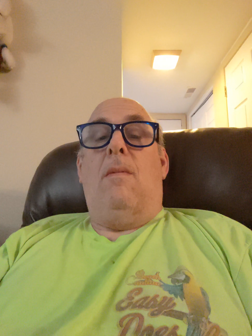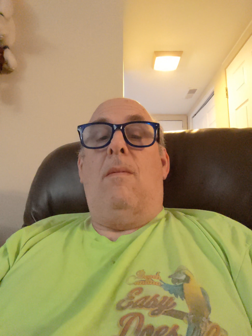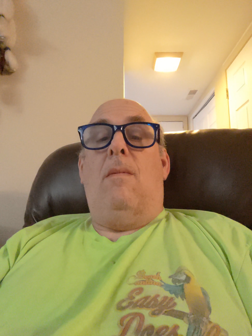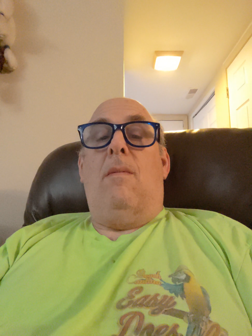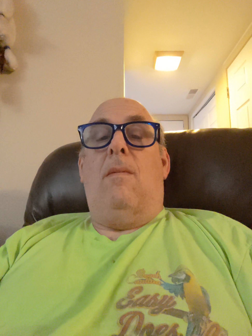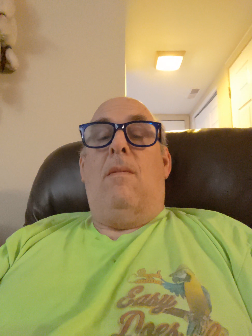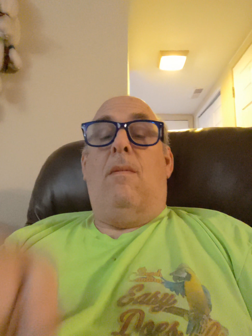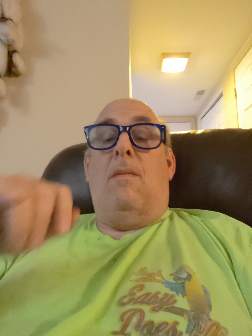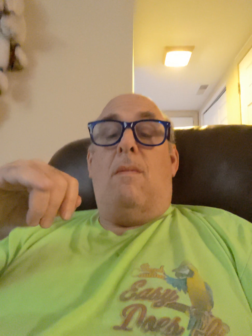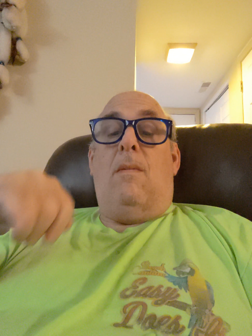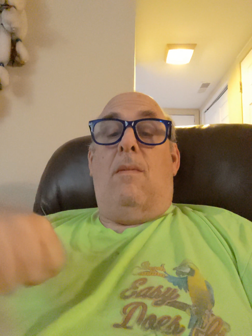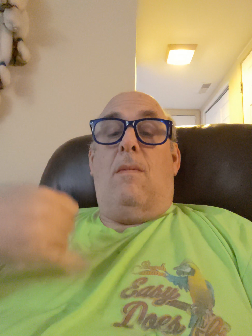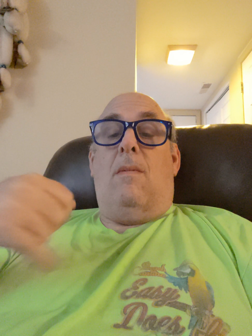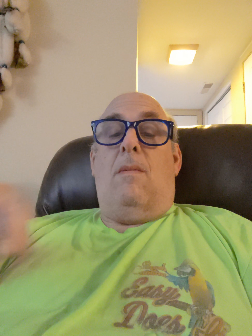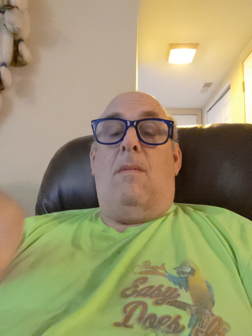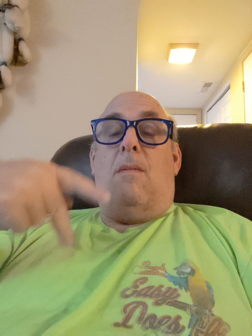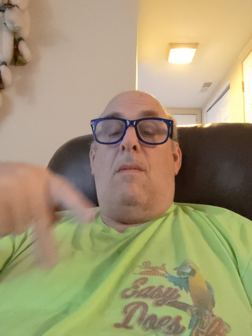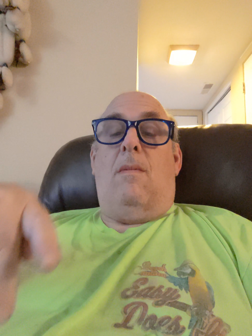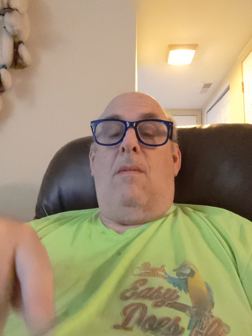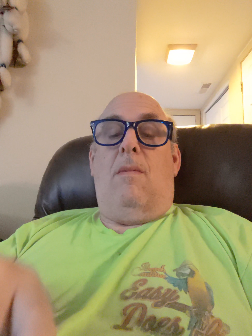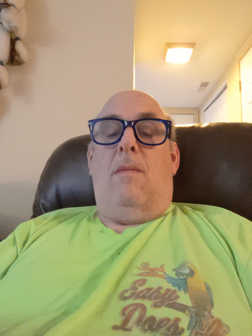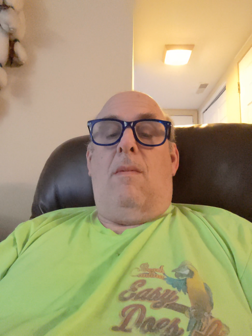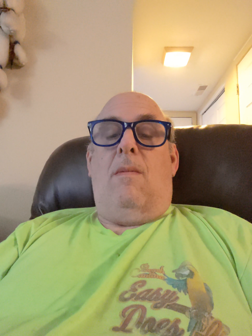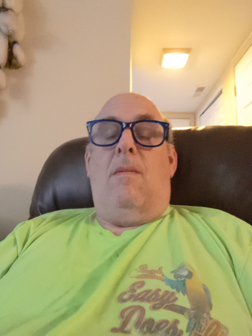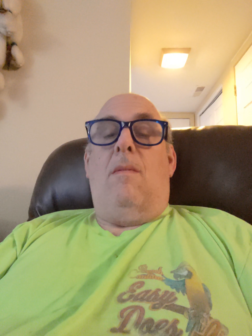jeans